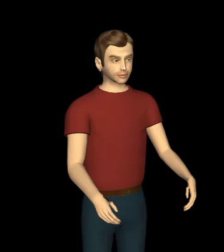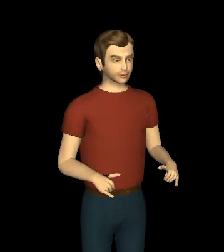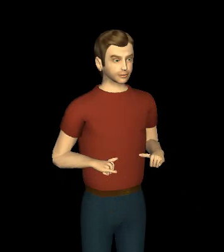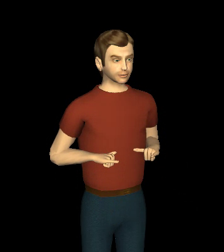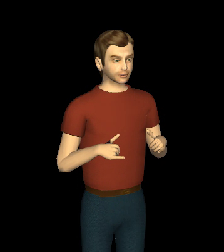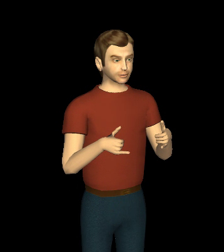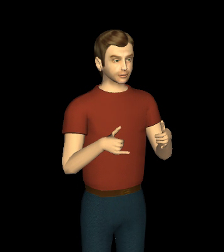شاب